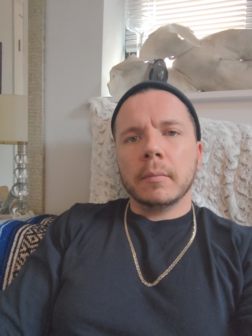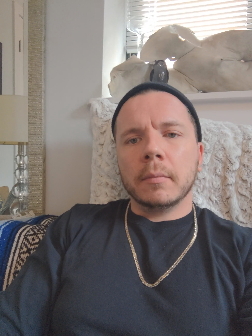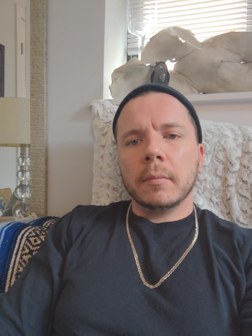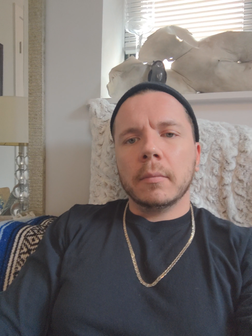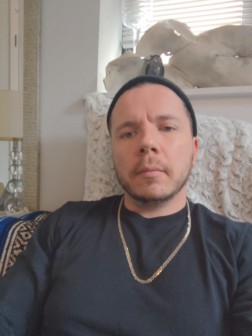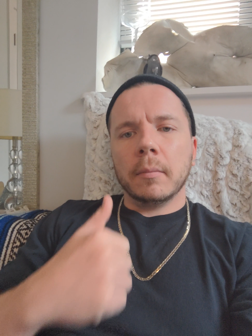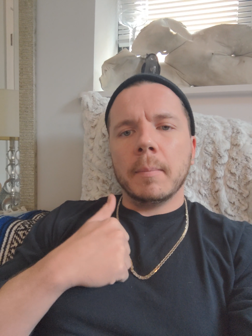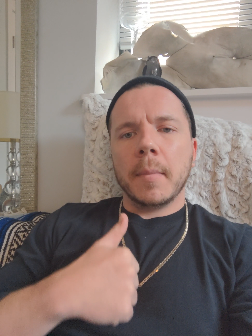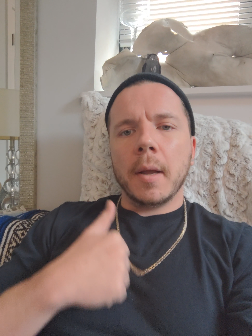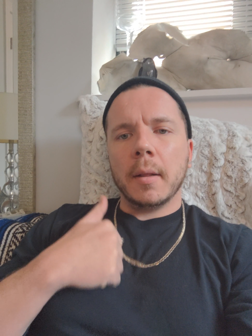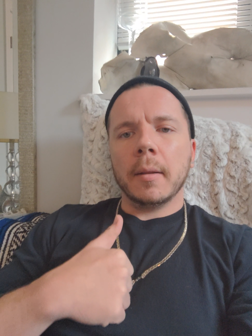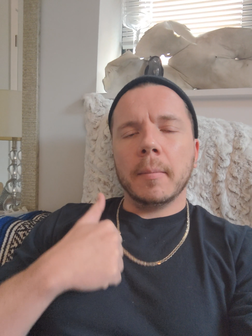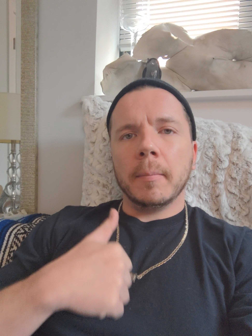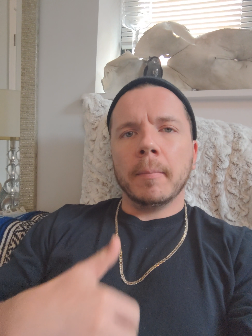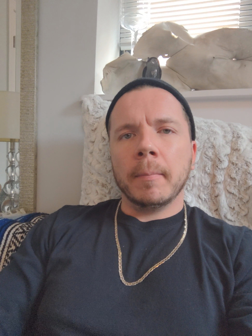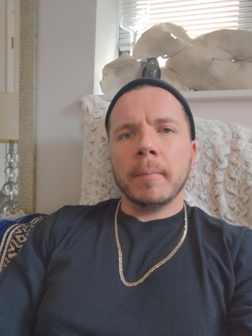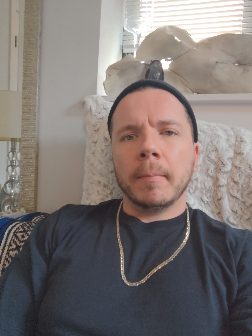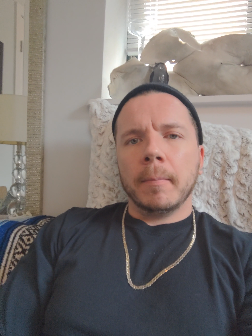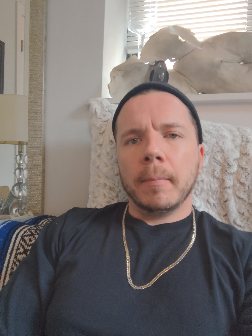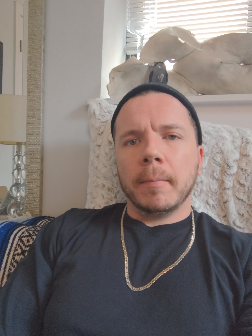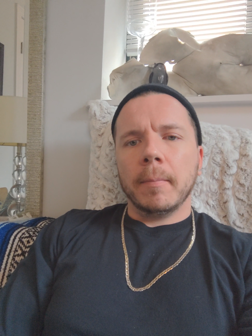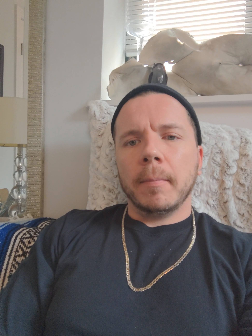bath